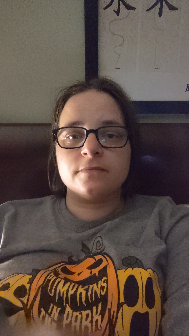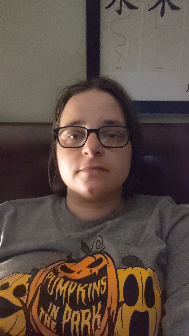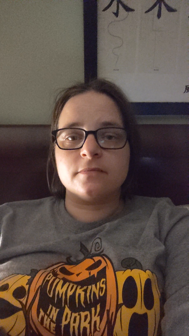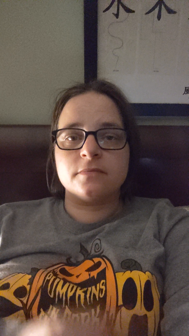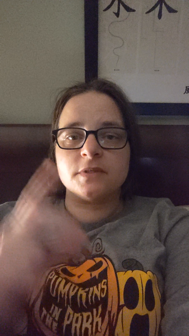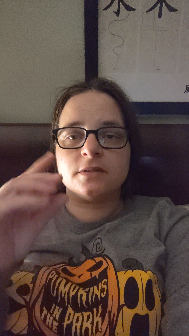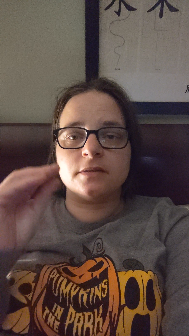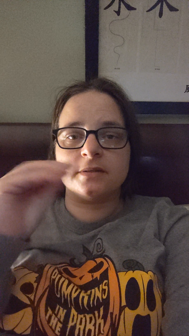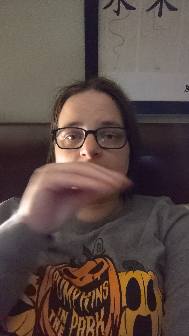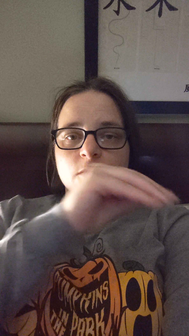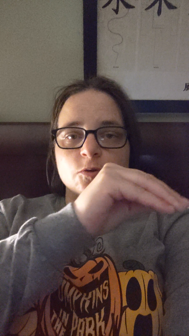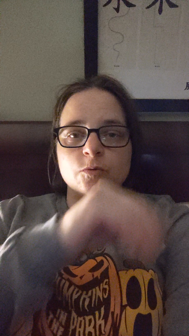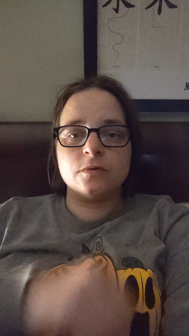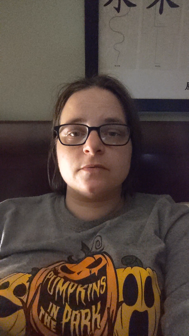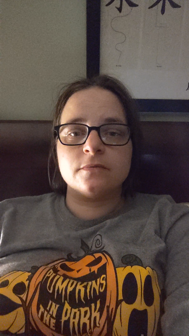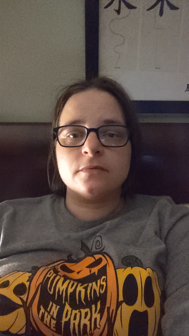dinosaur